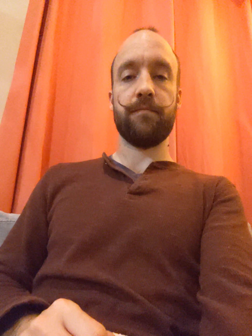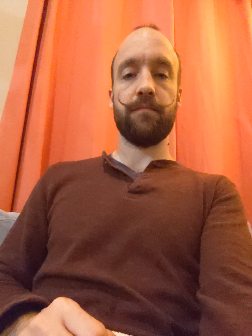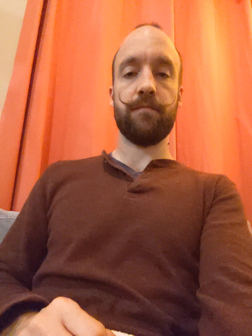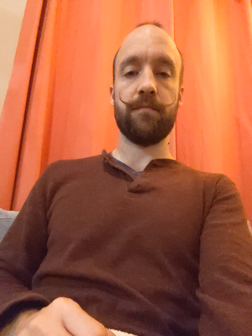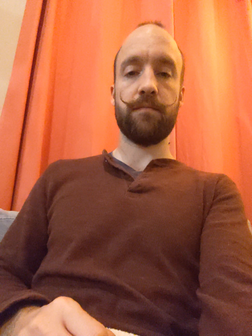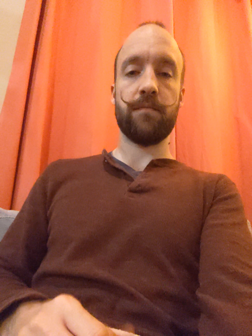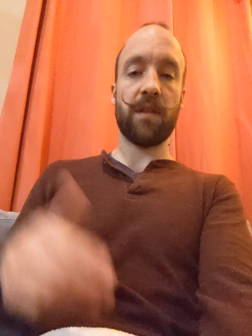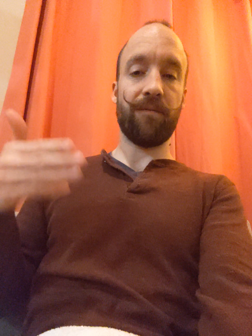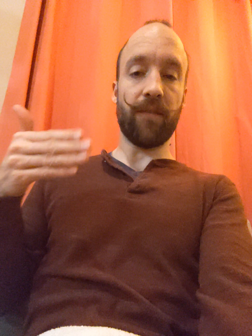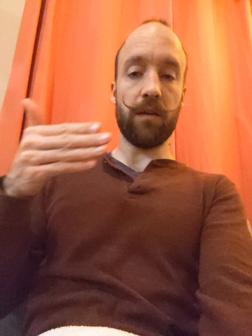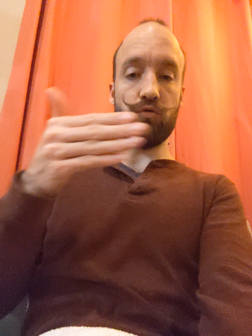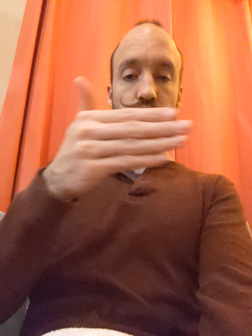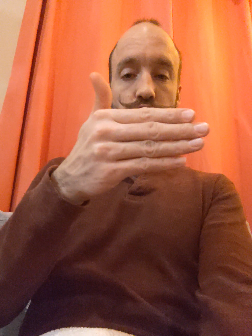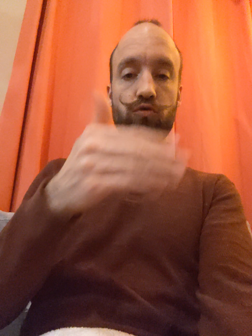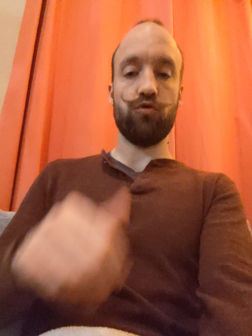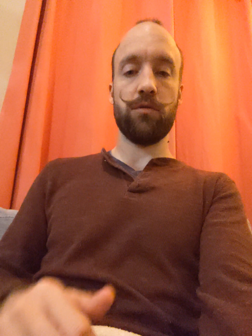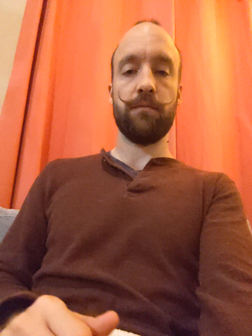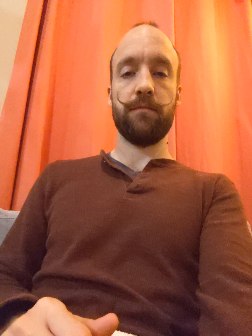fish